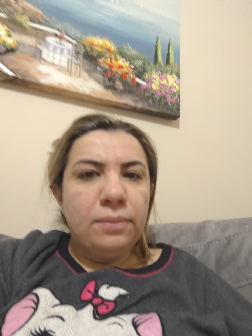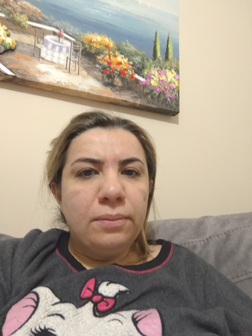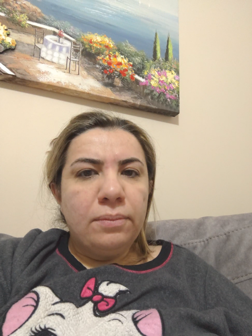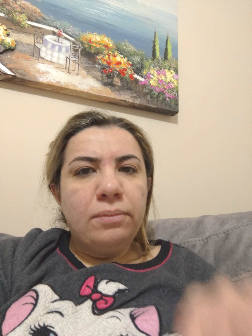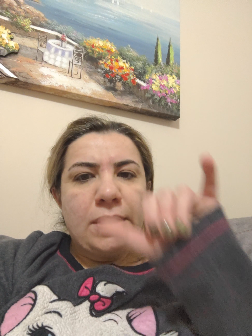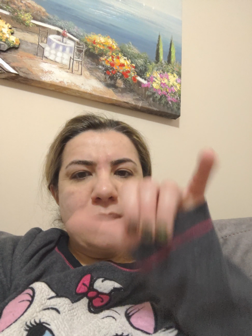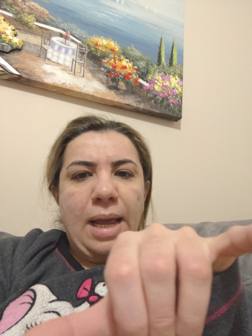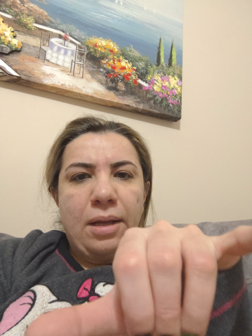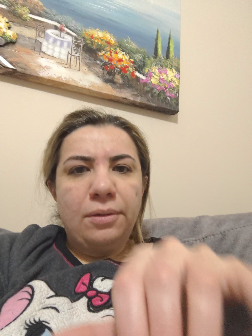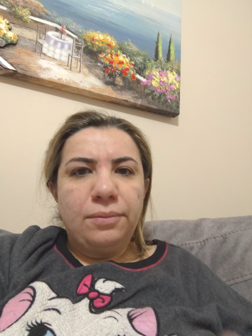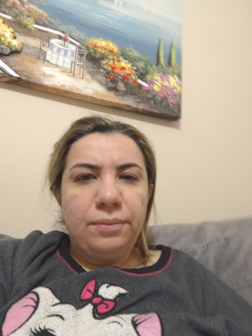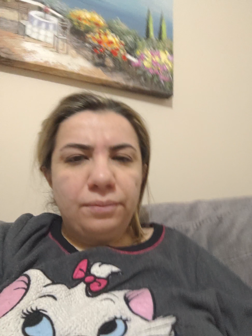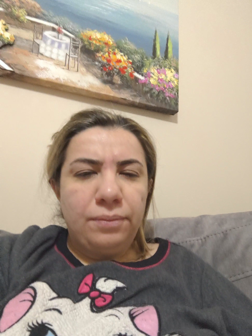stay